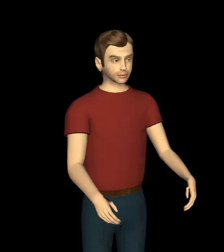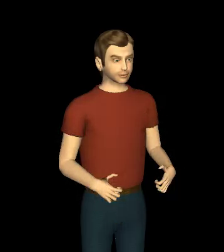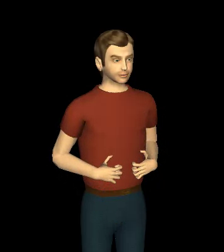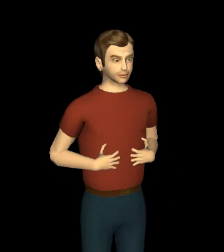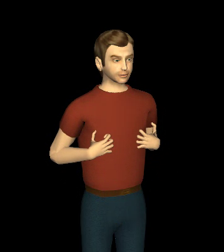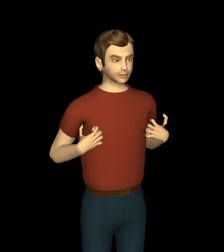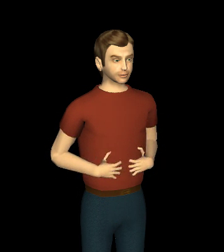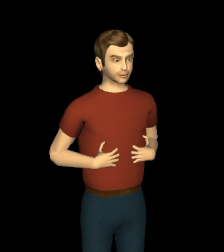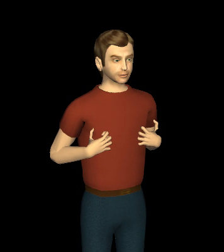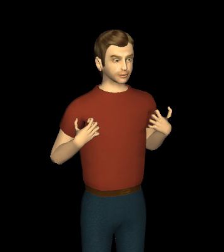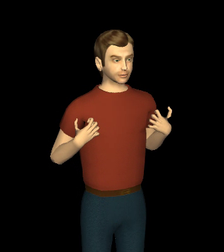غضب